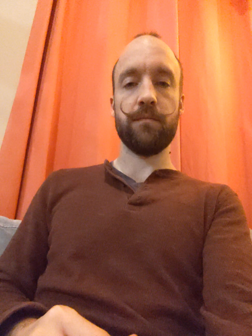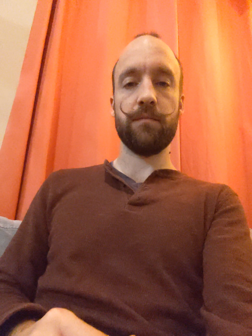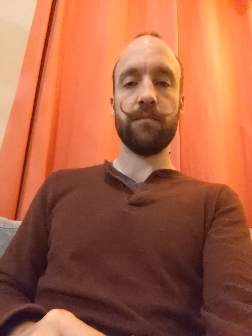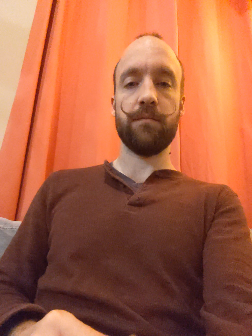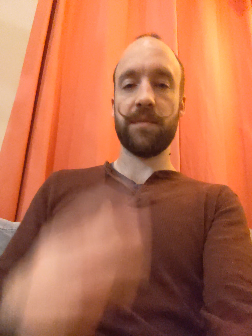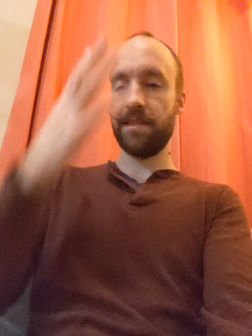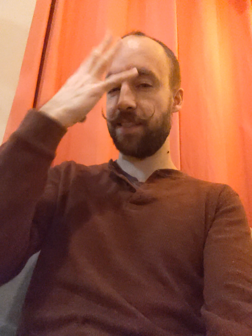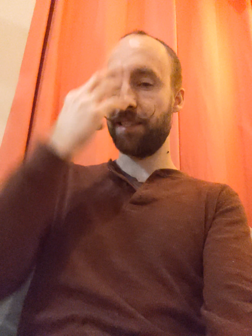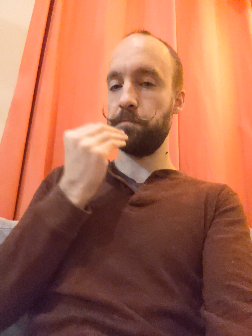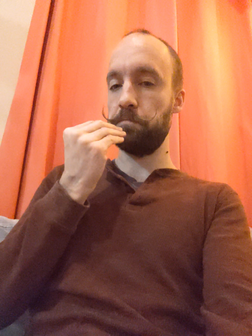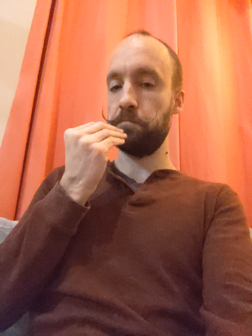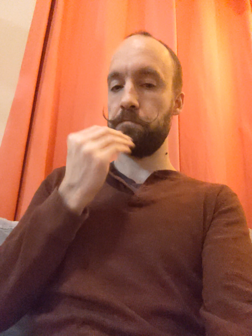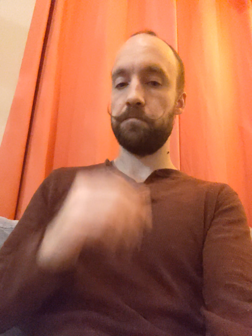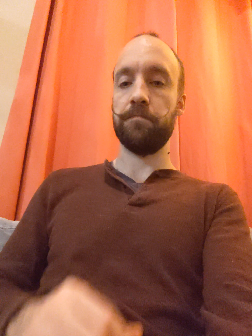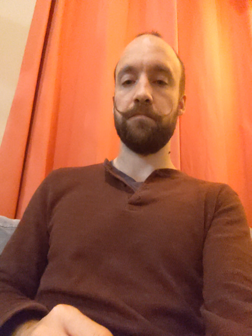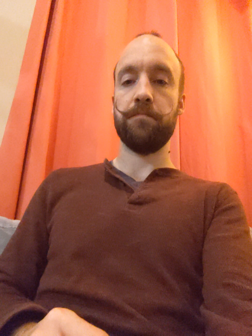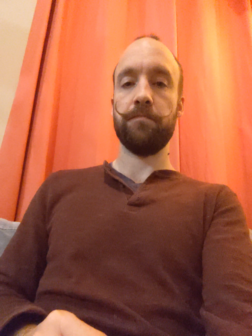sleep